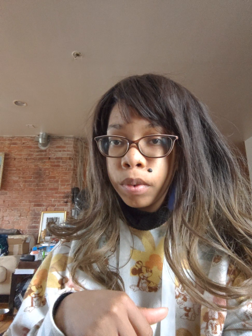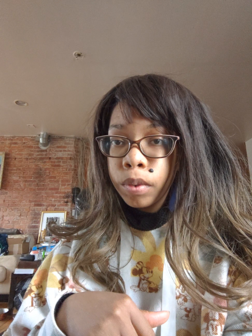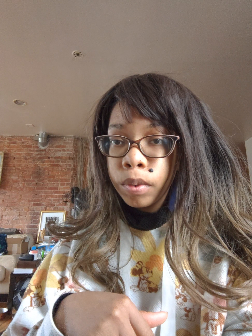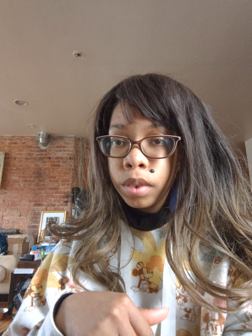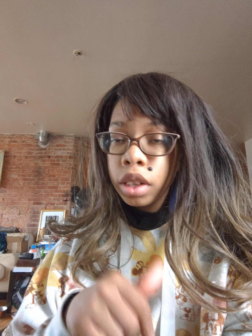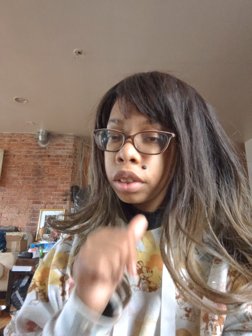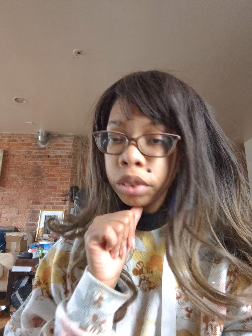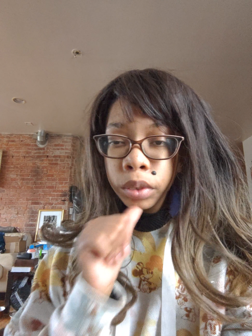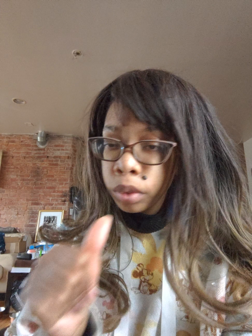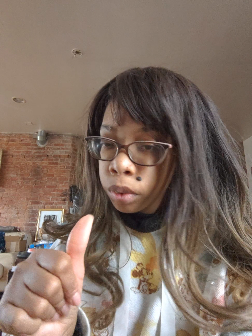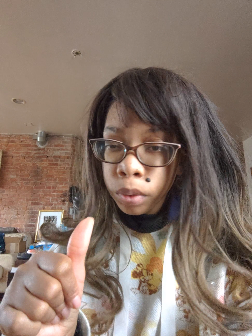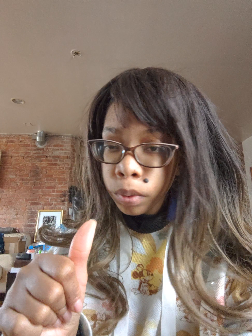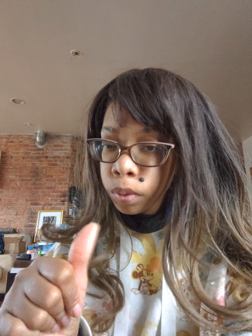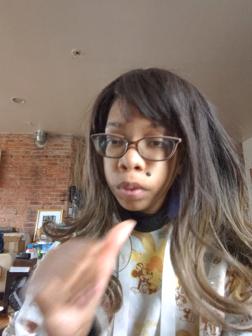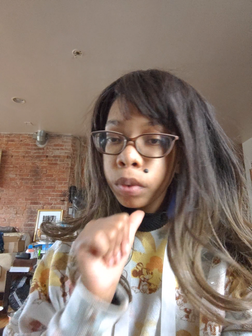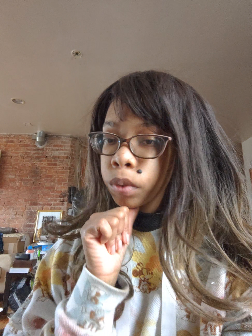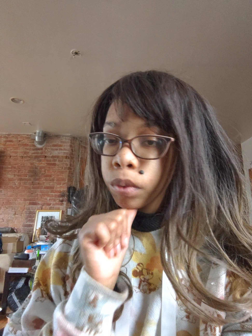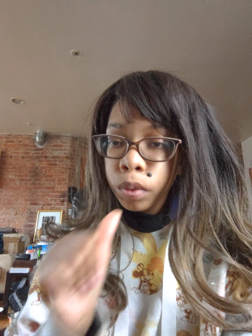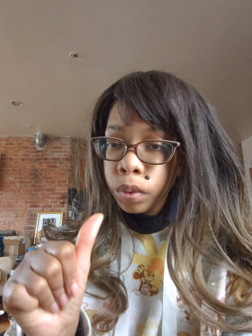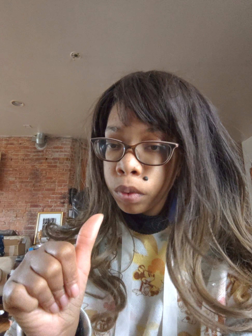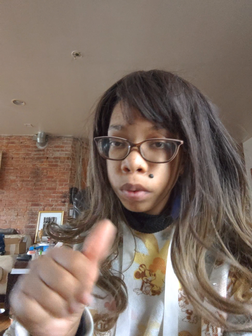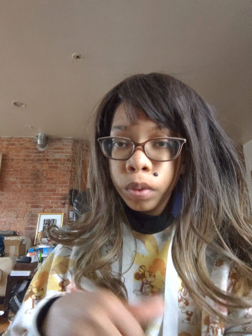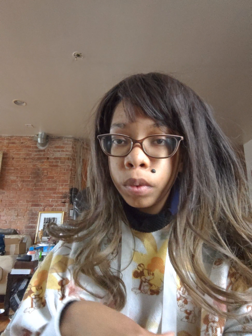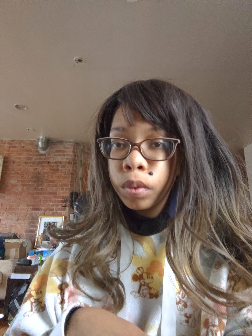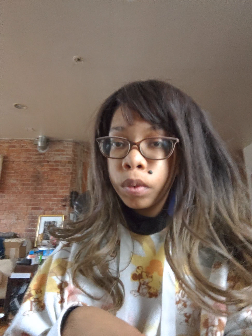not